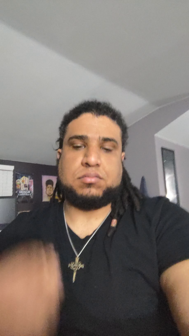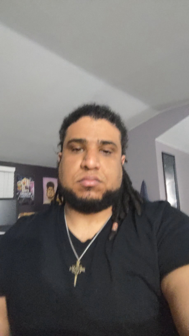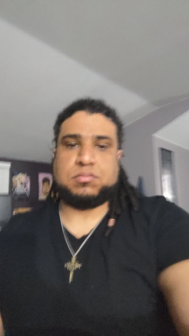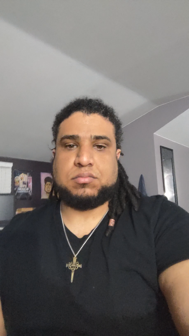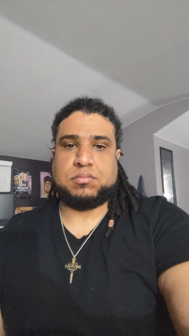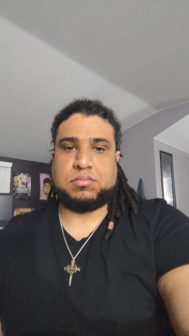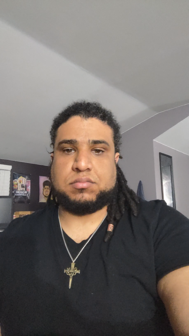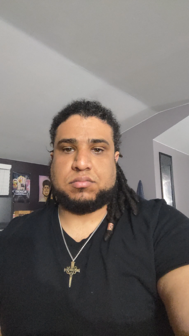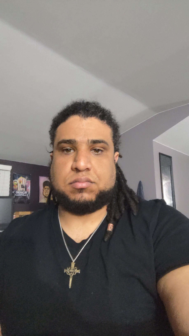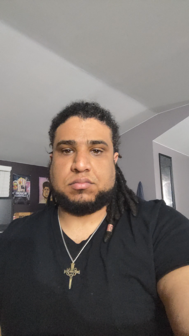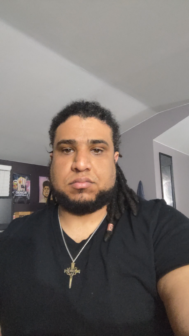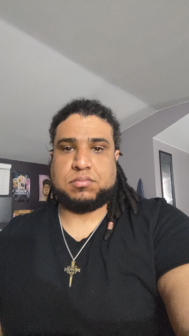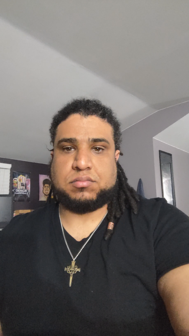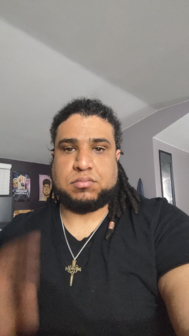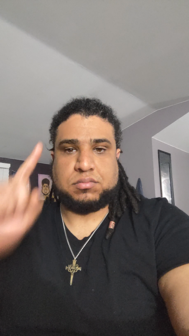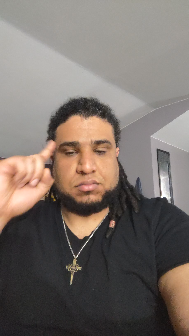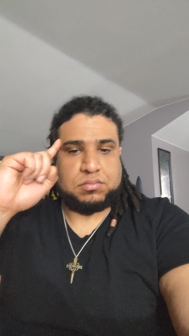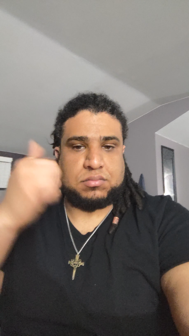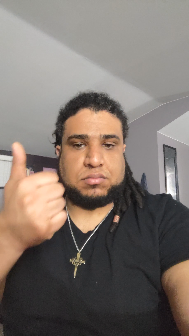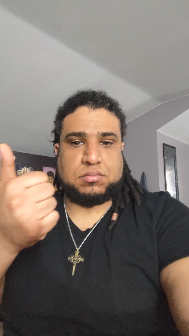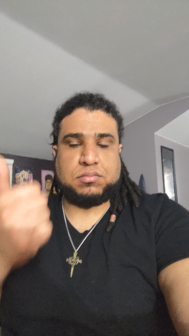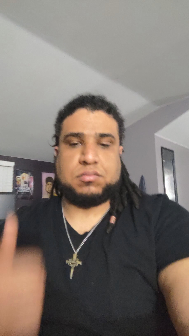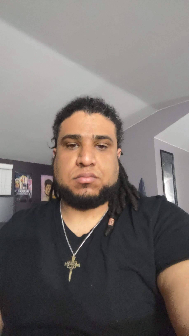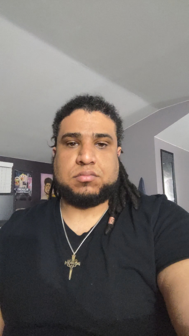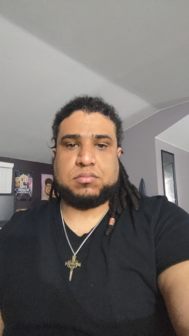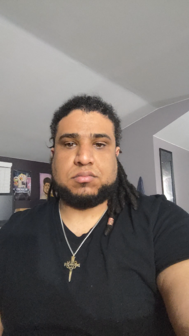dime